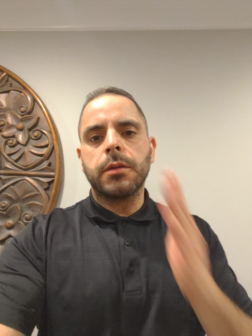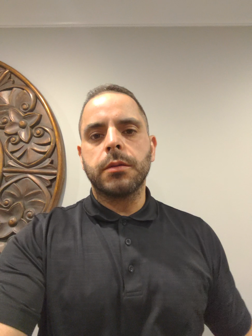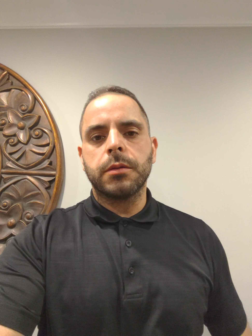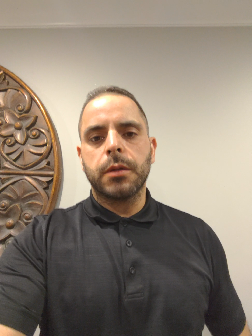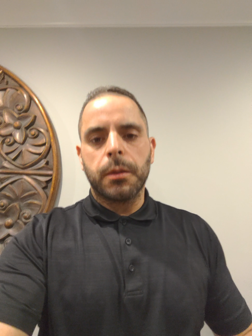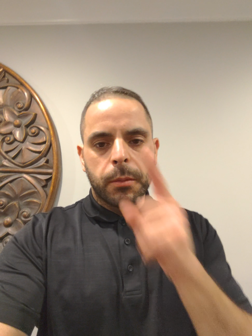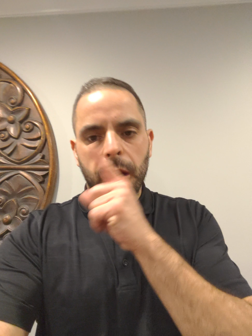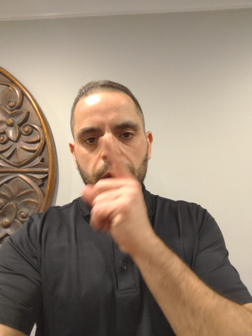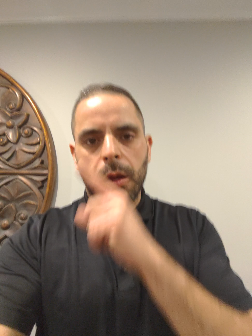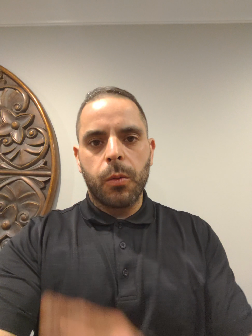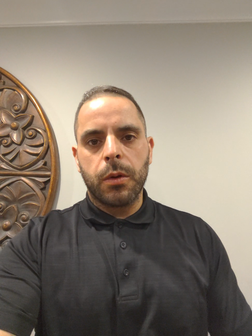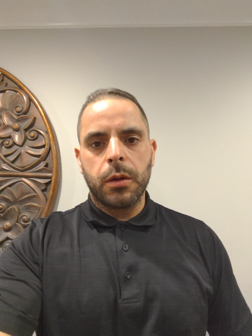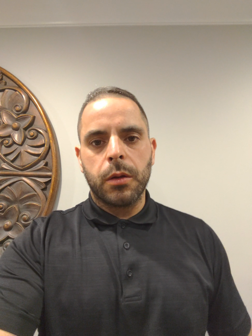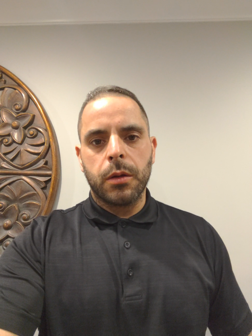mouse